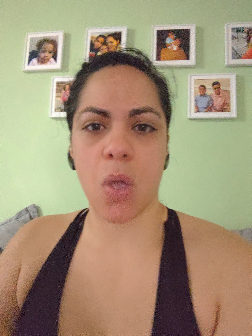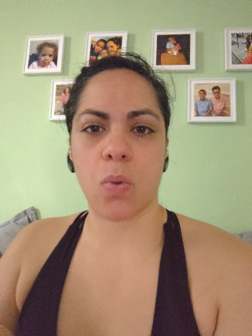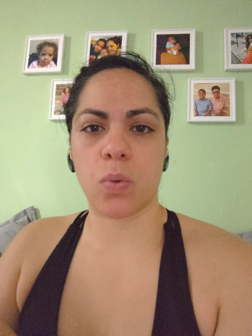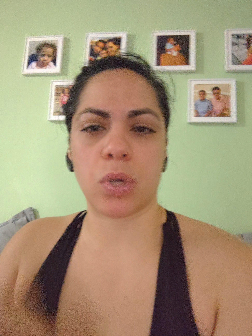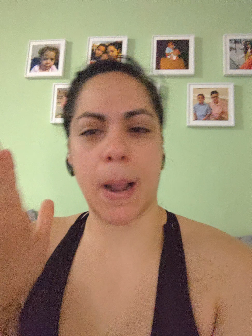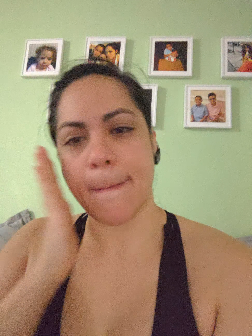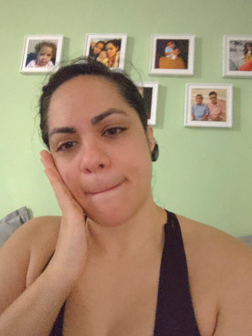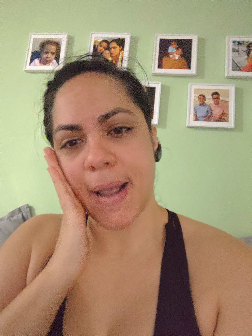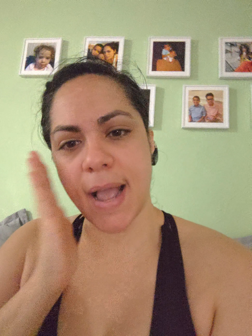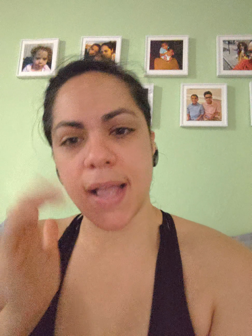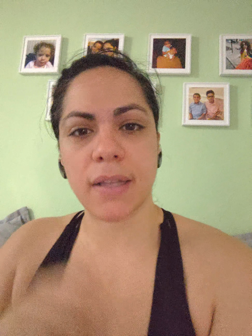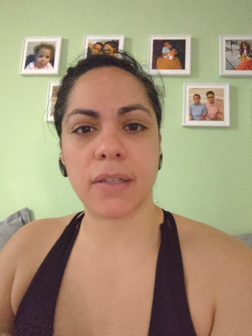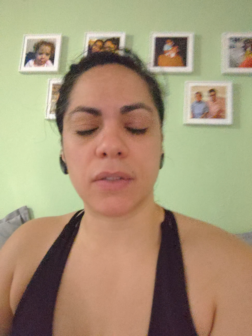bed